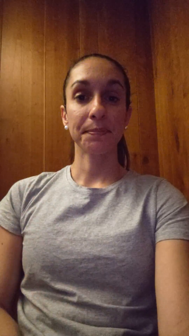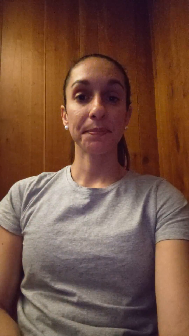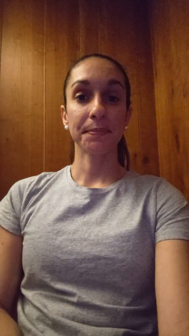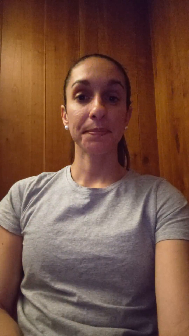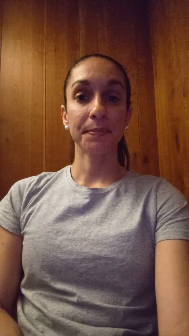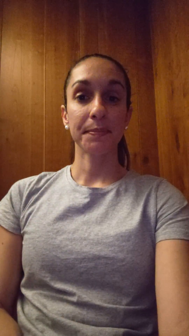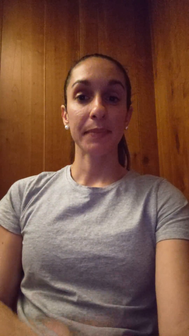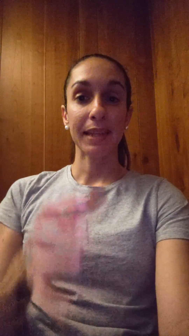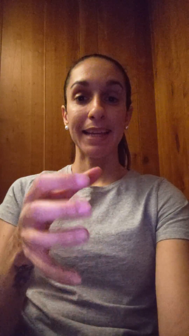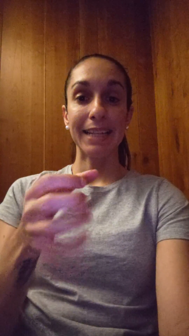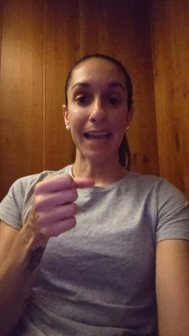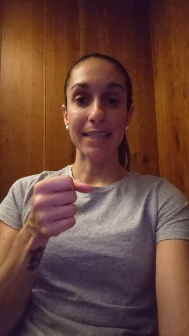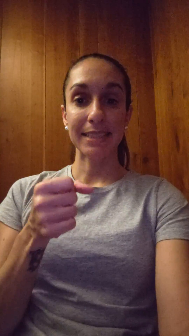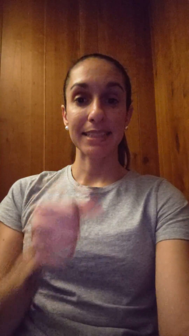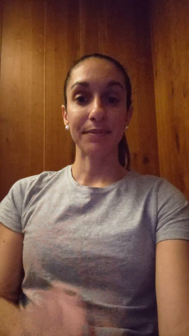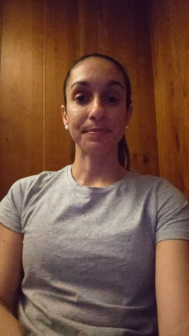get